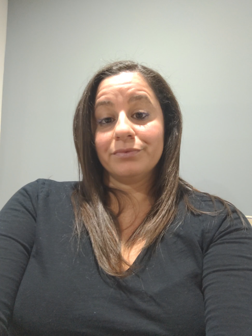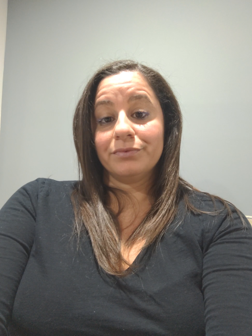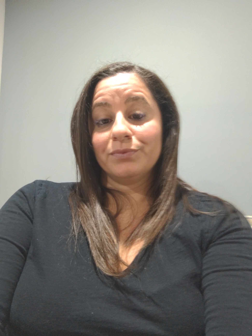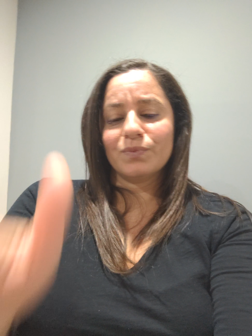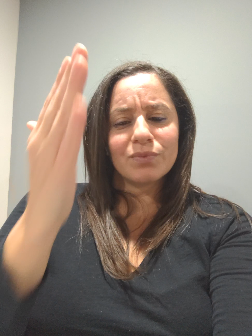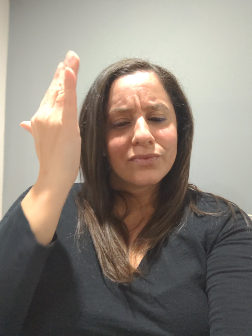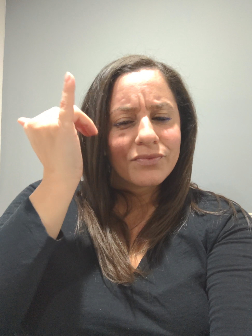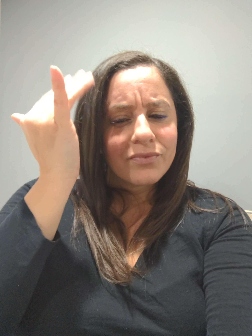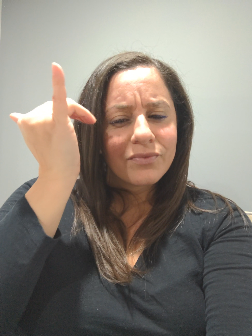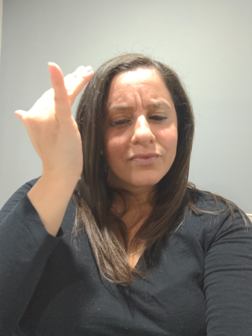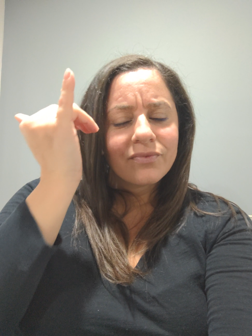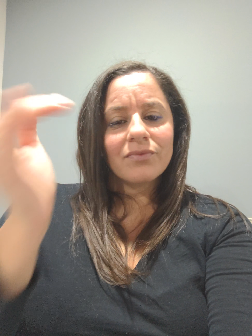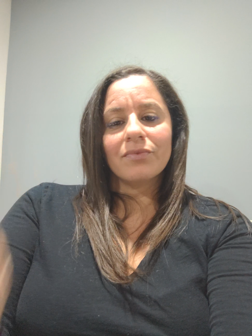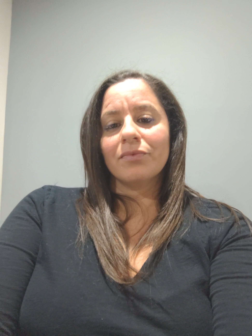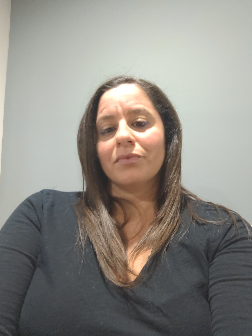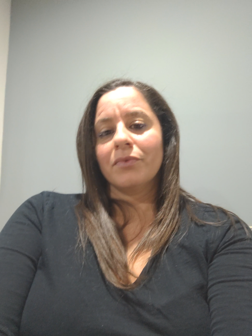why